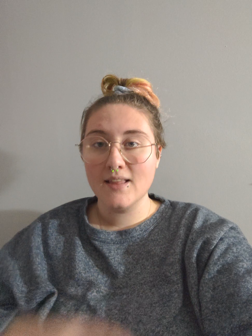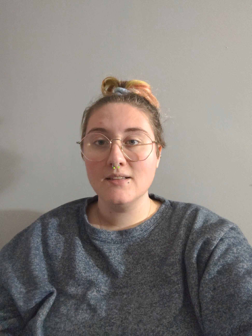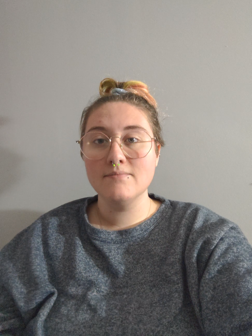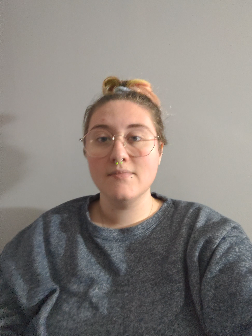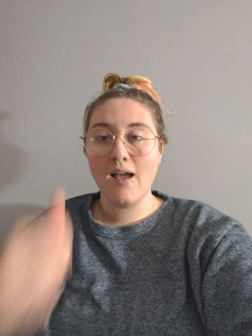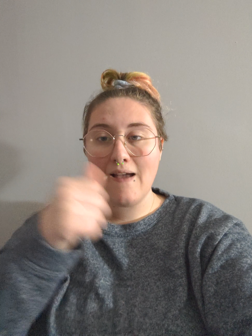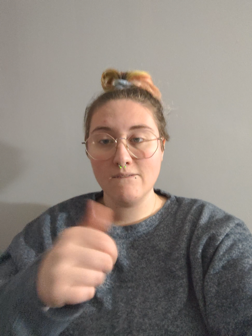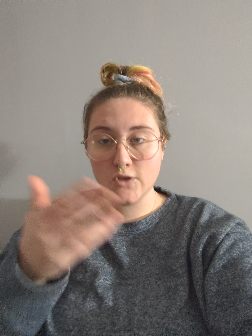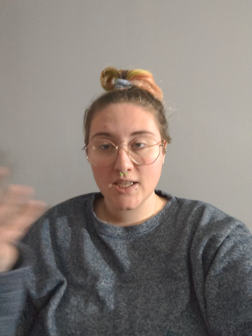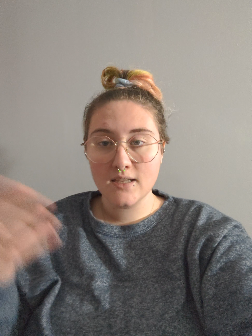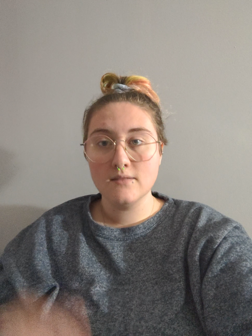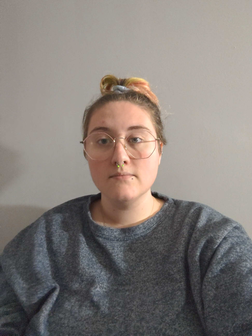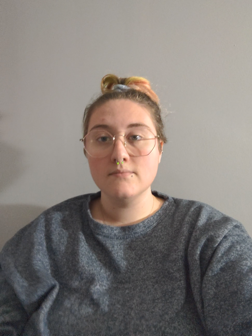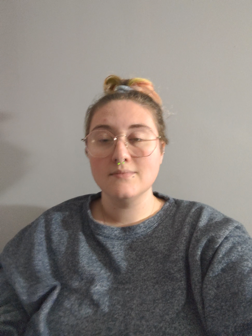every